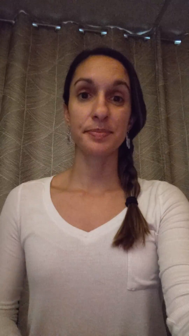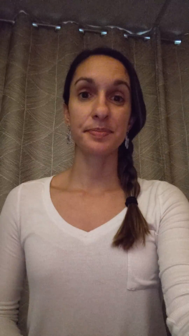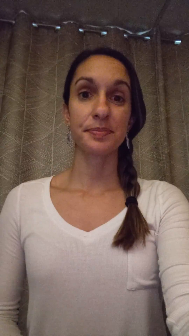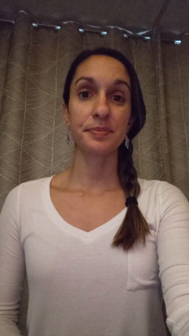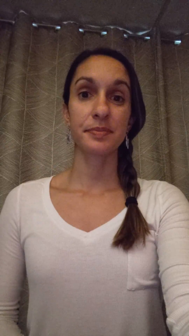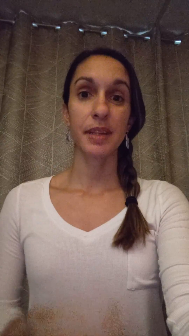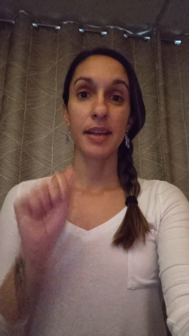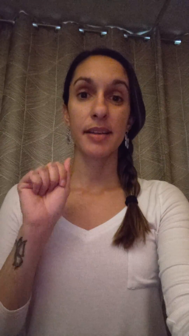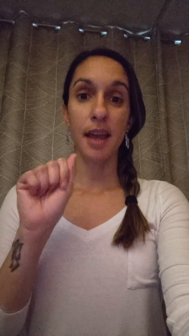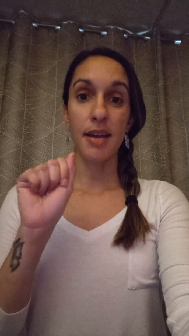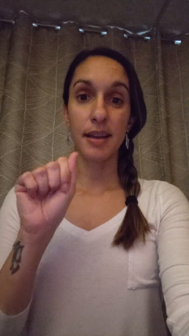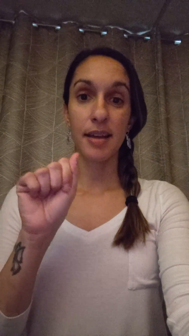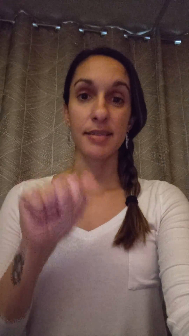knock